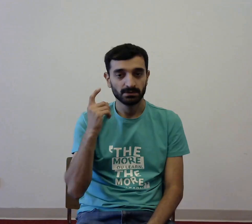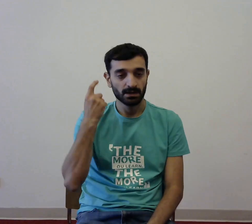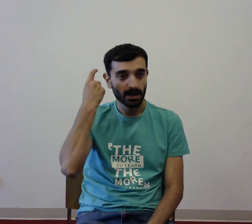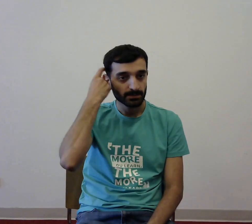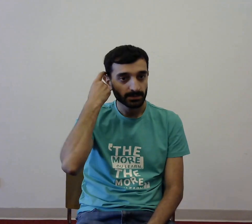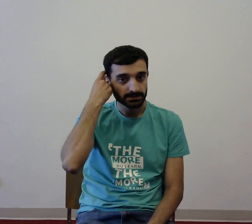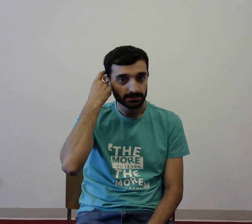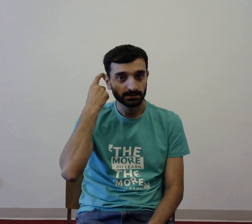aparat